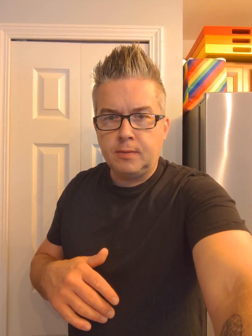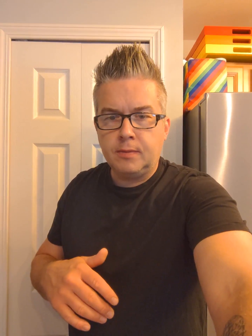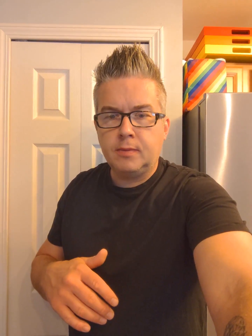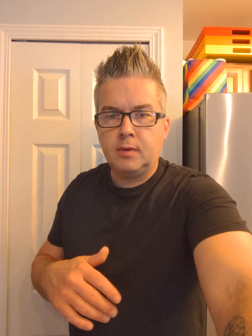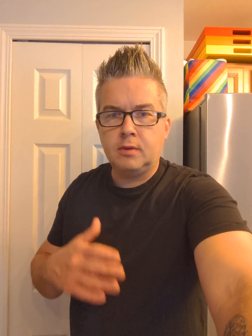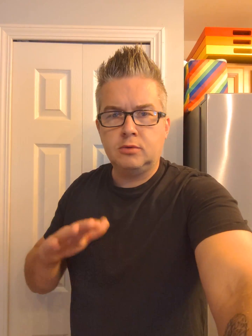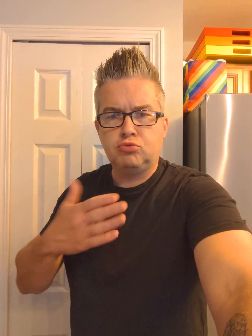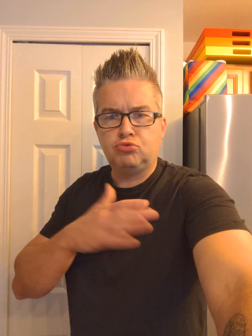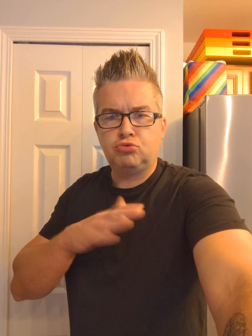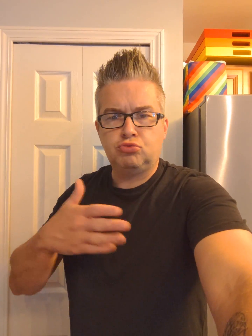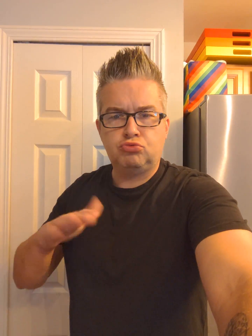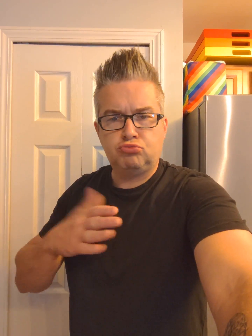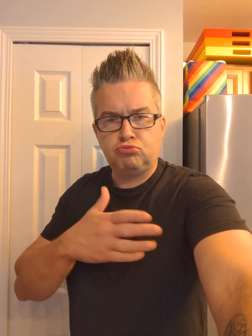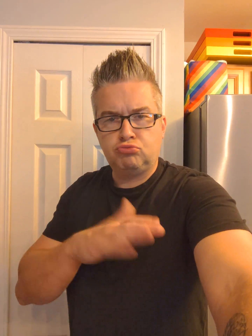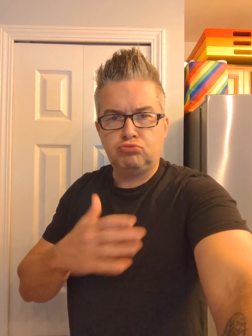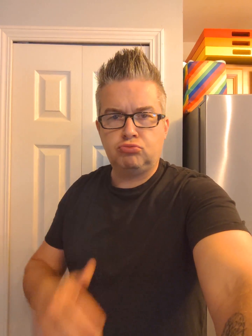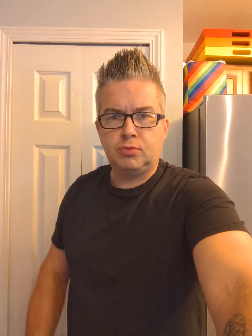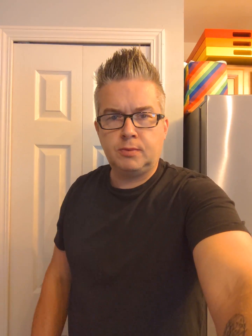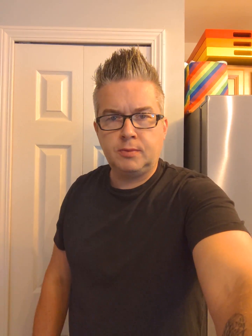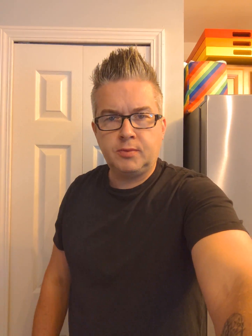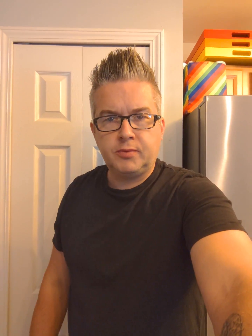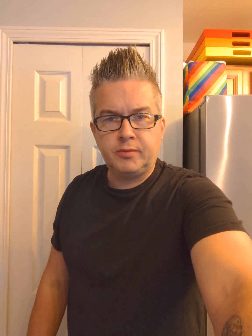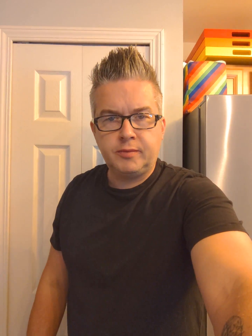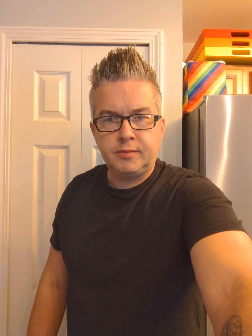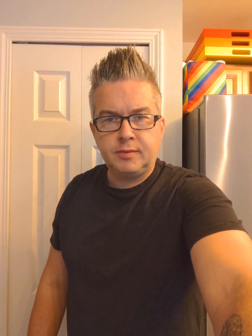cook